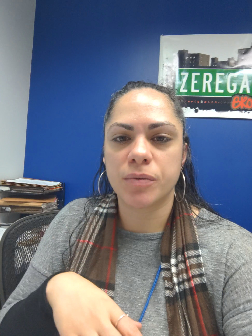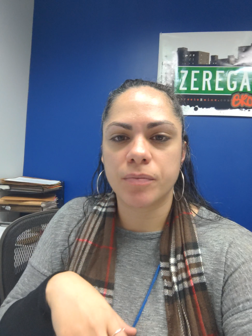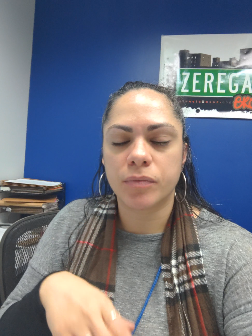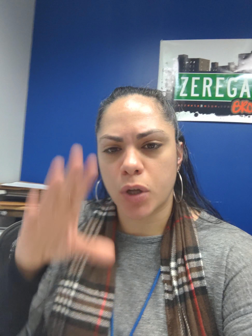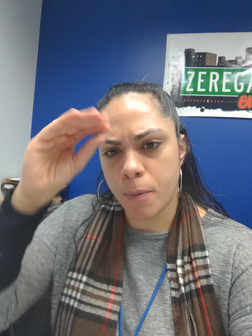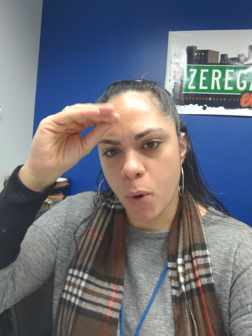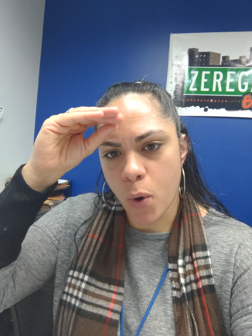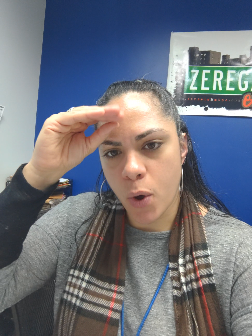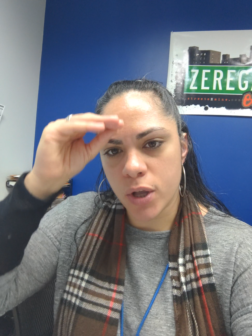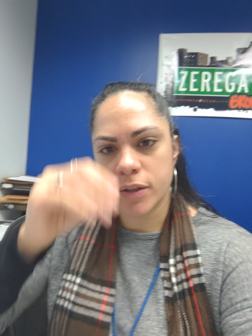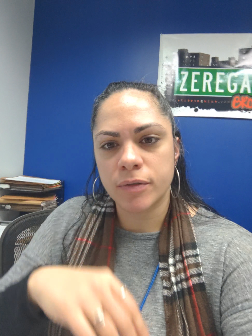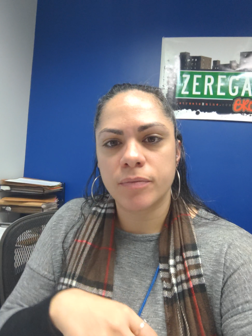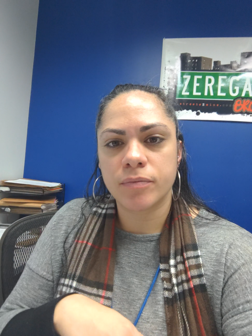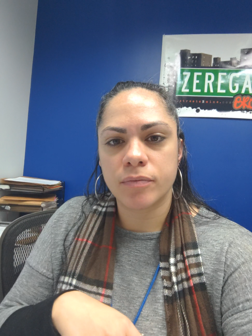boy